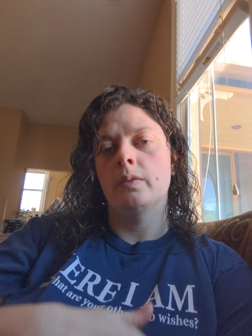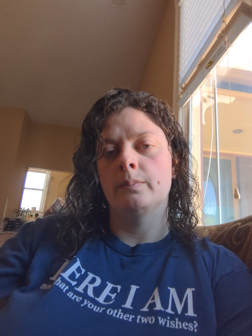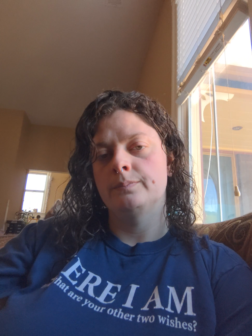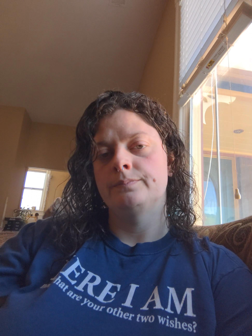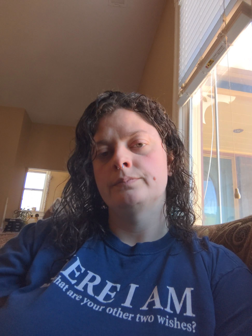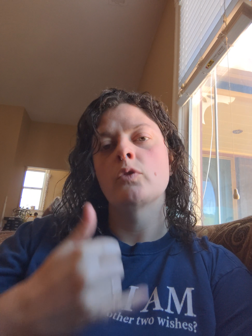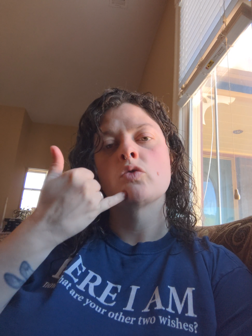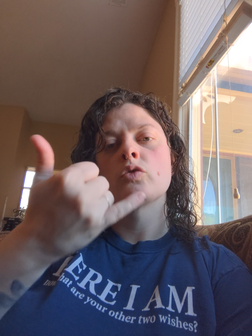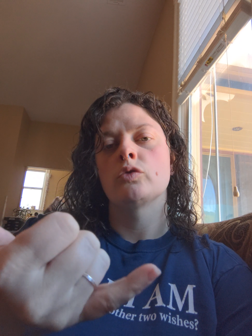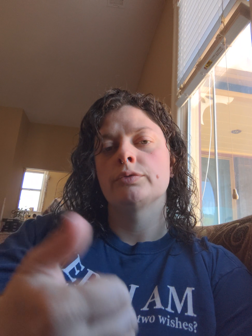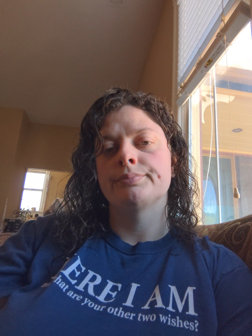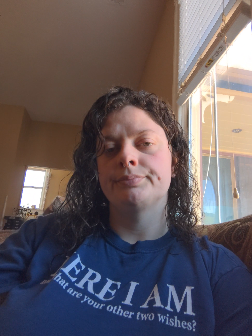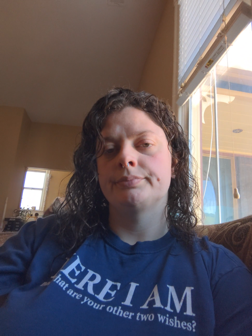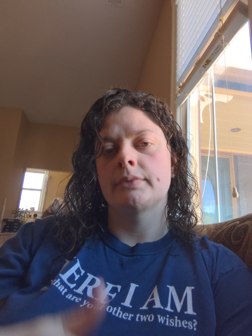call on the phone